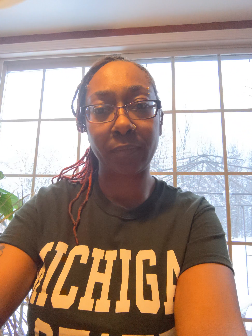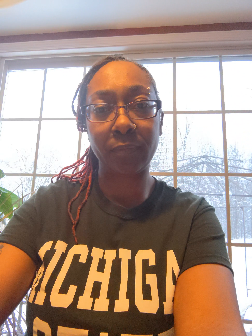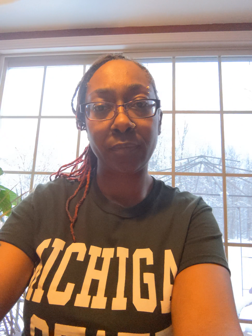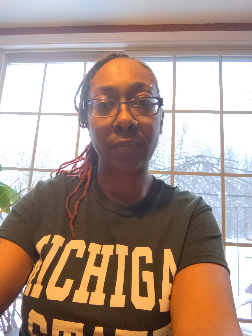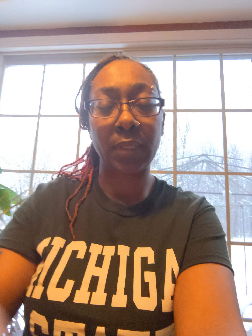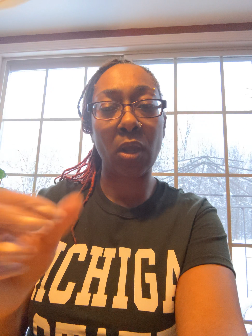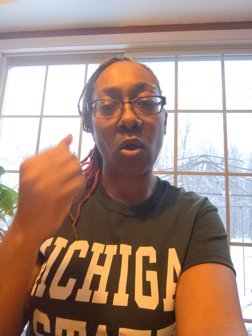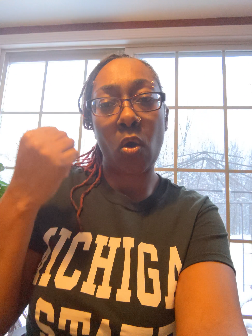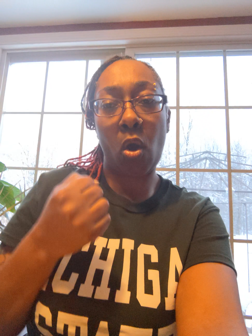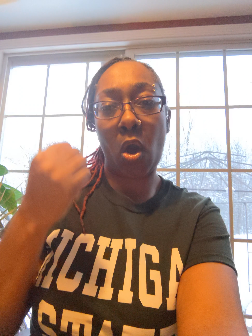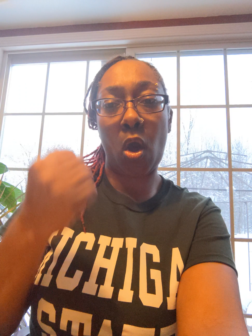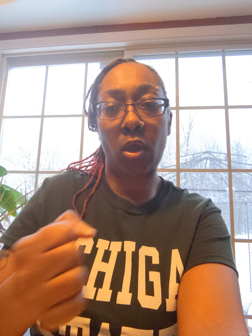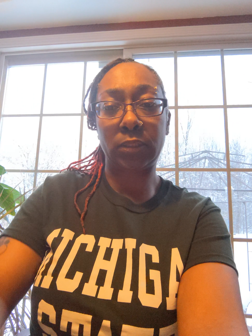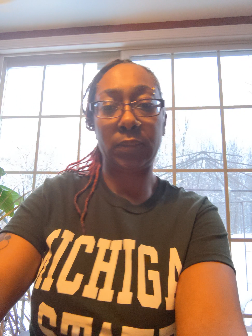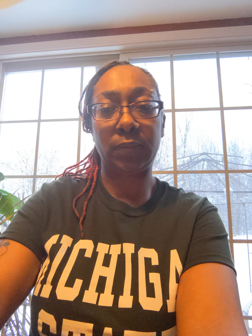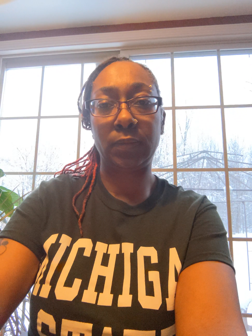car